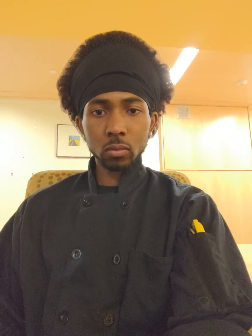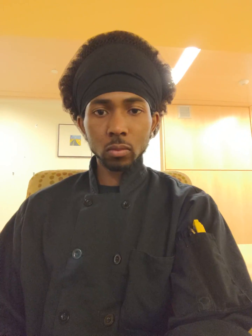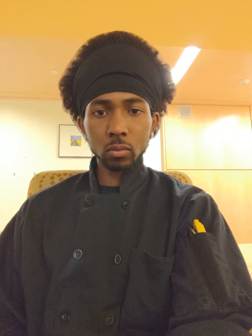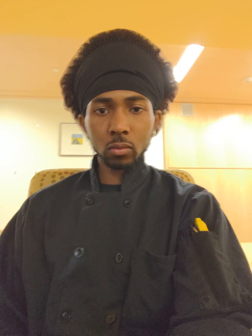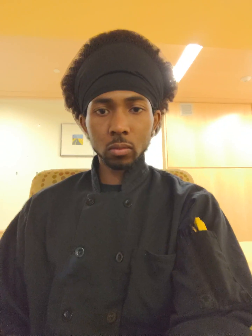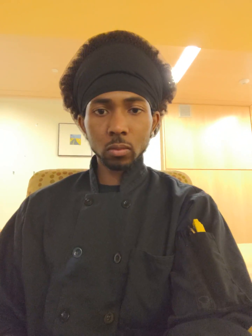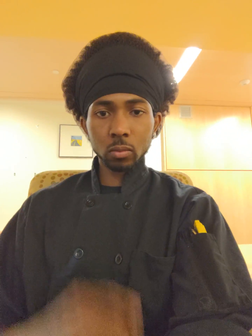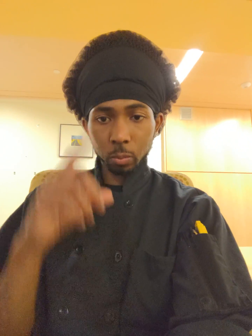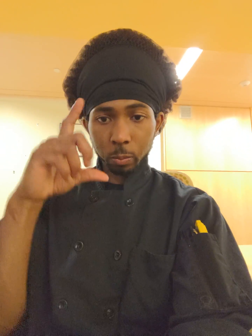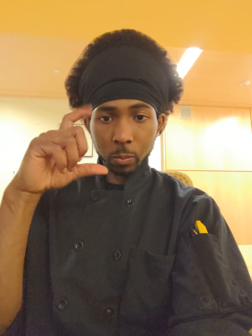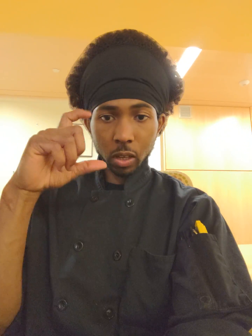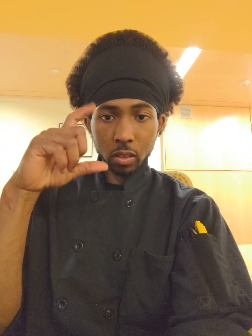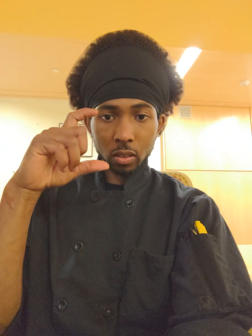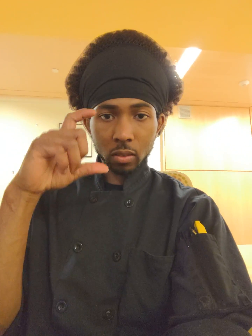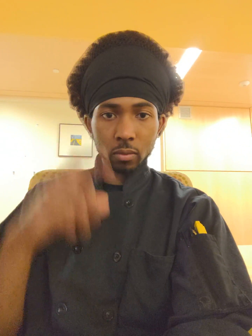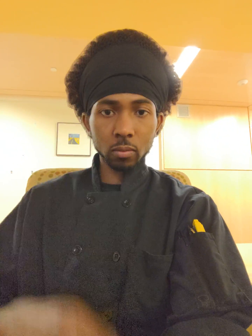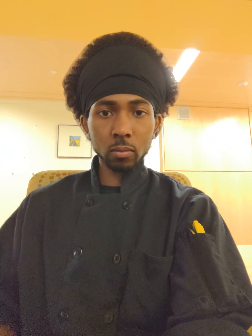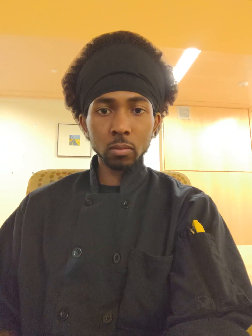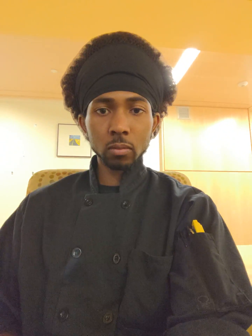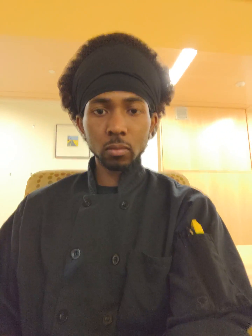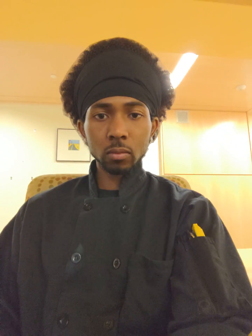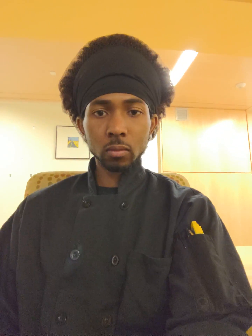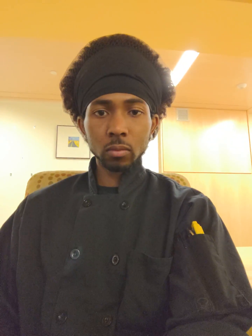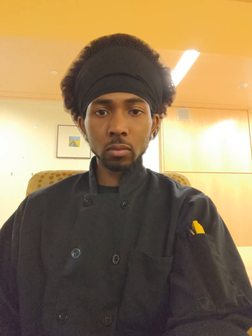camera